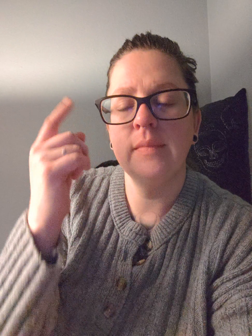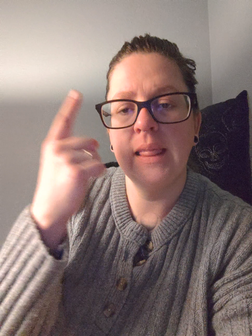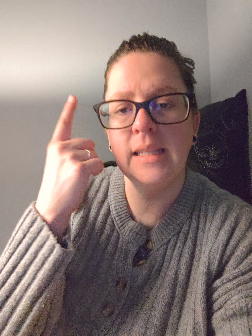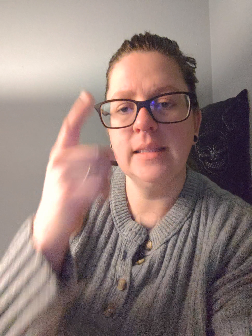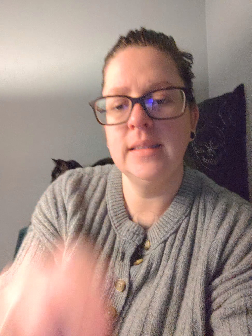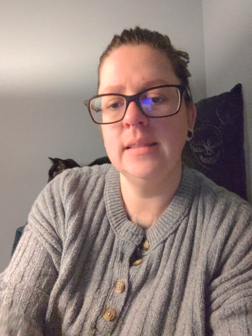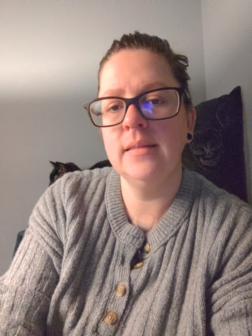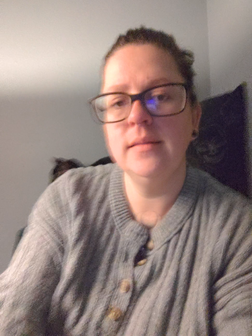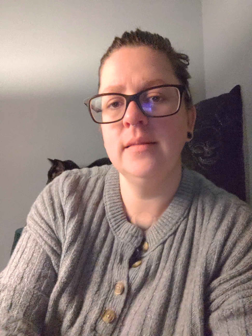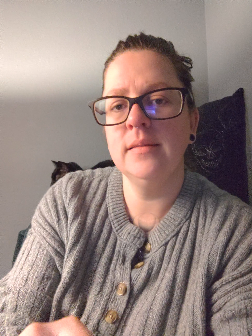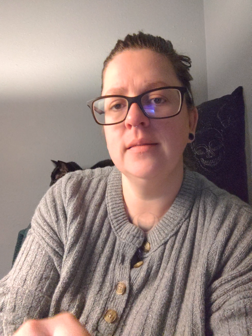think